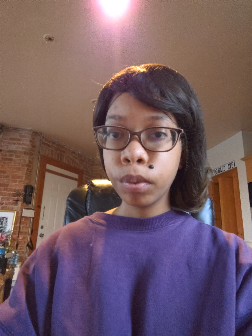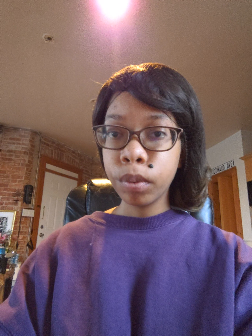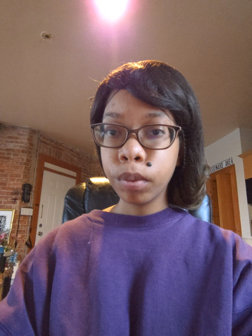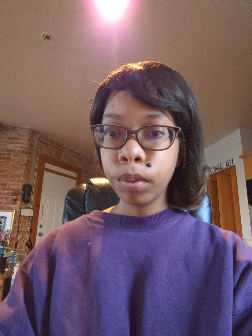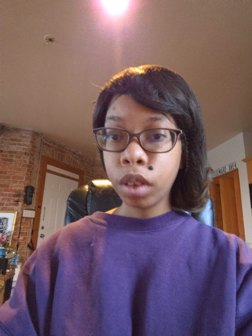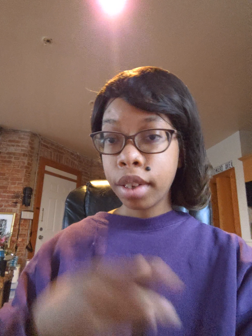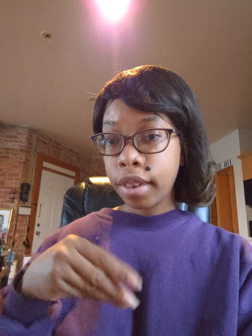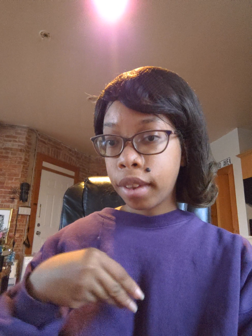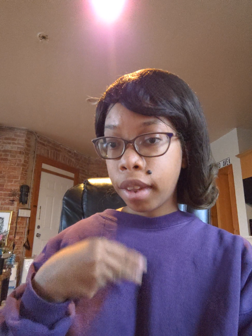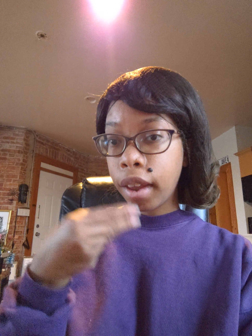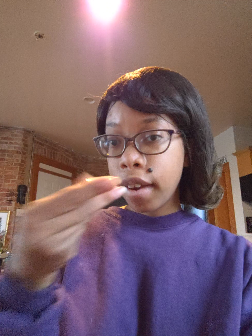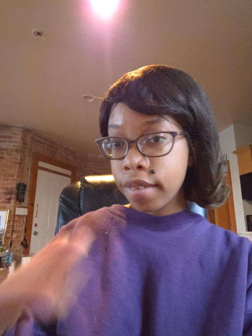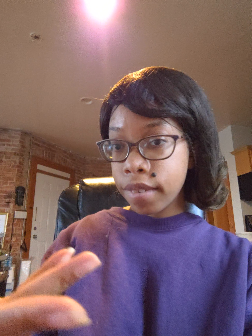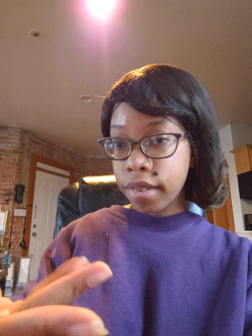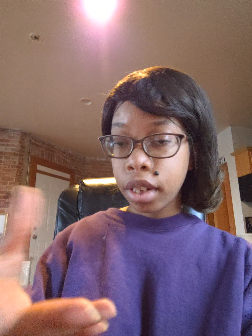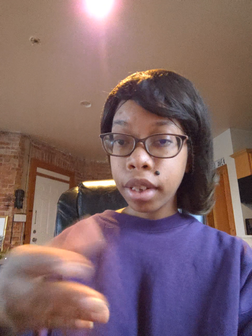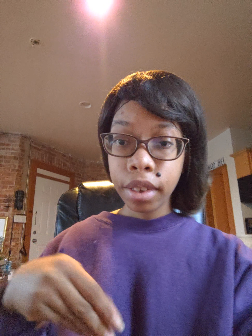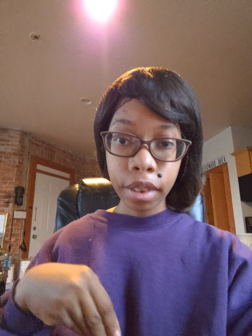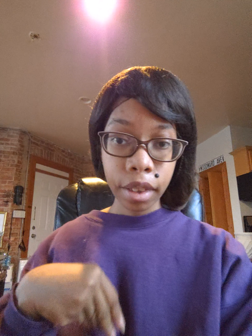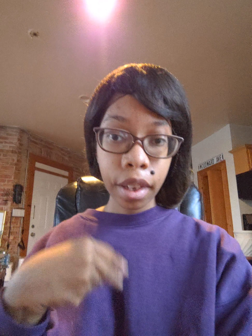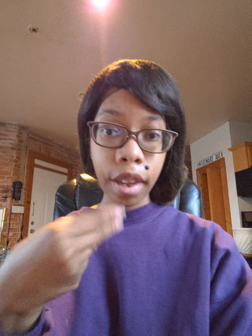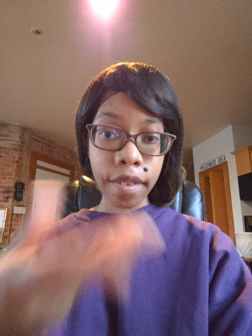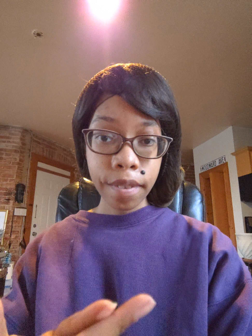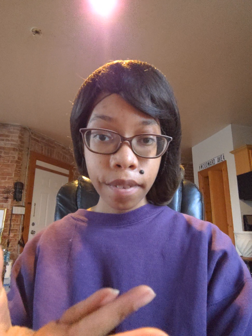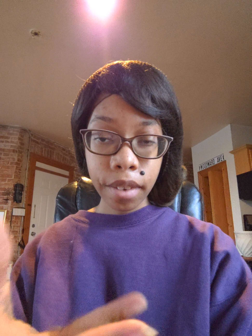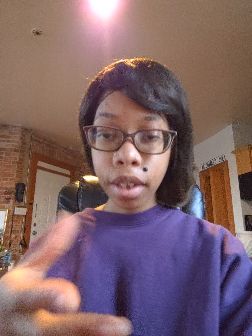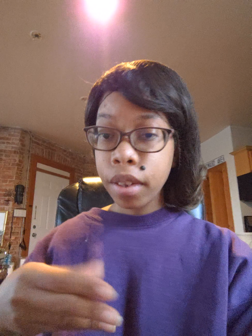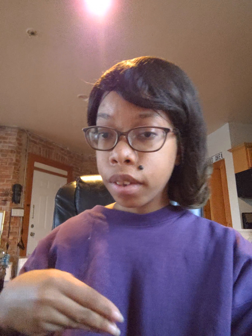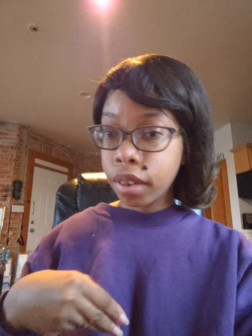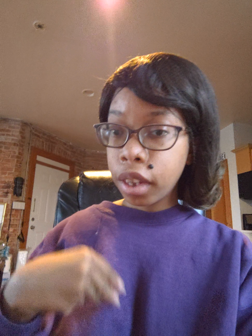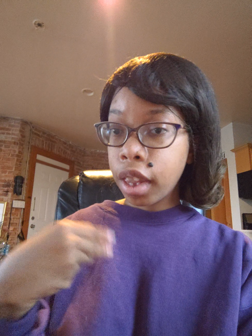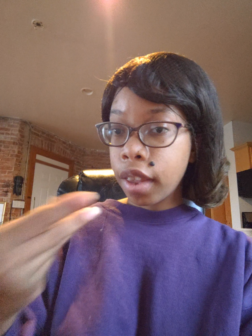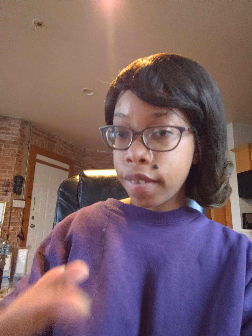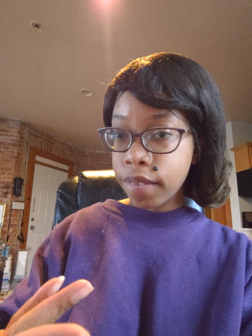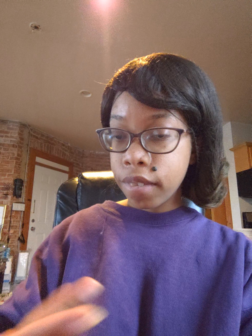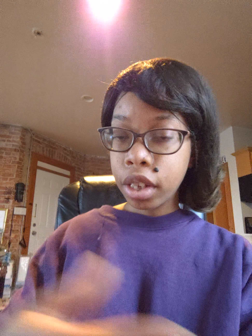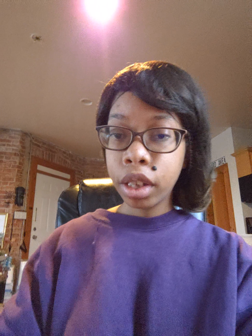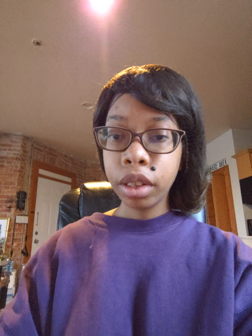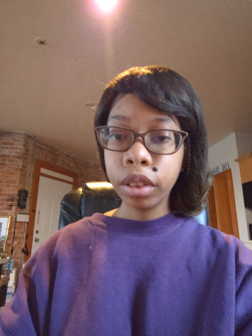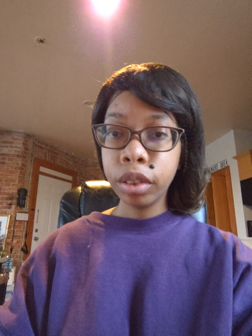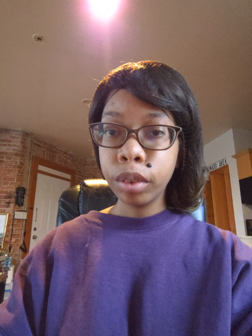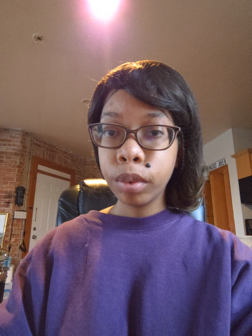give